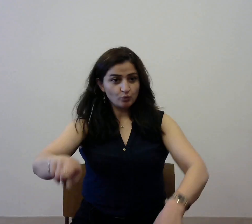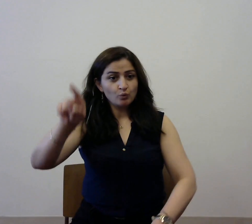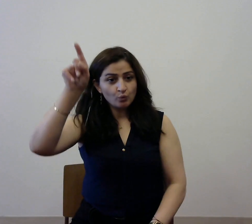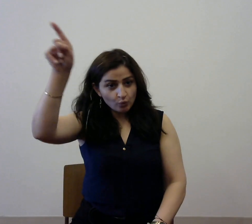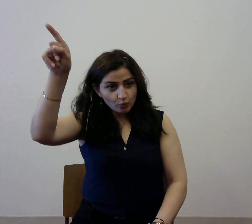ora